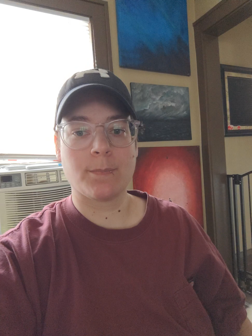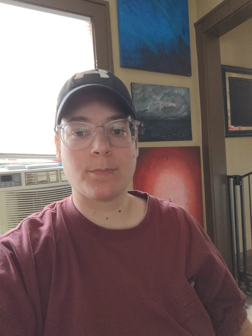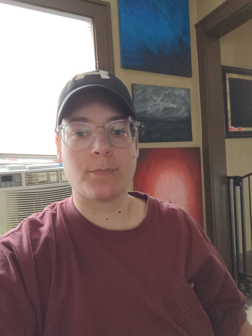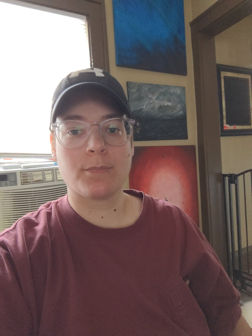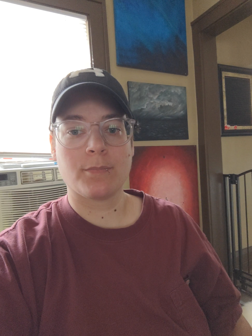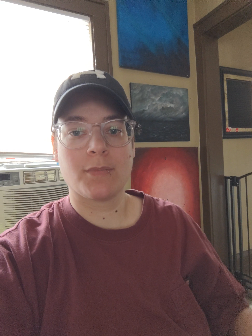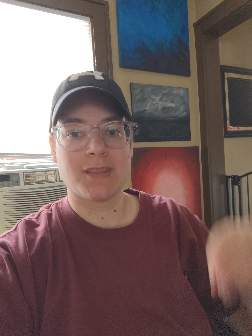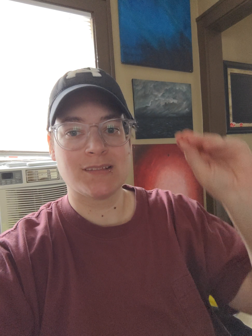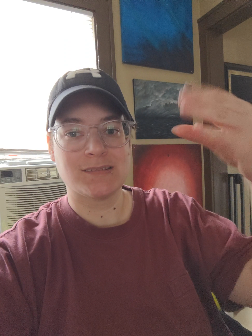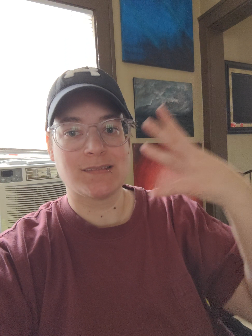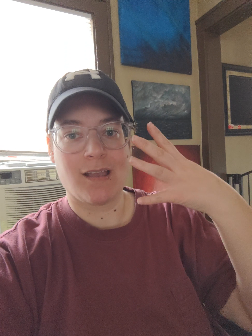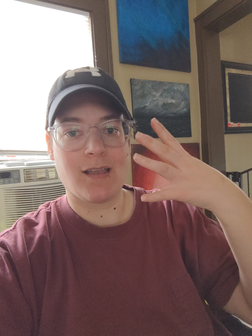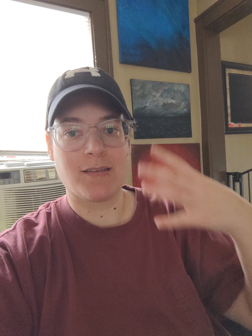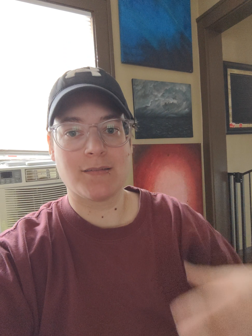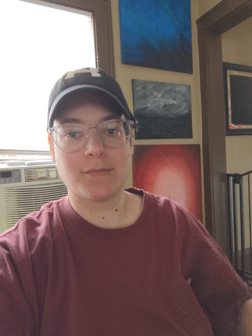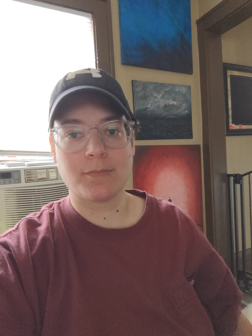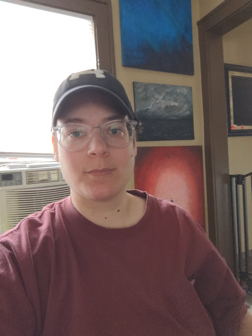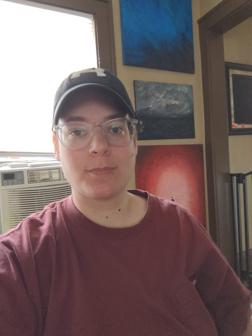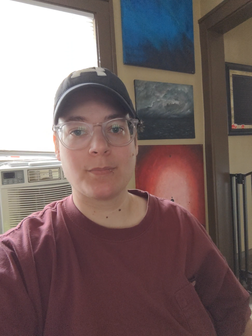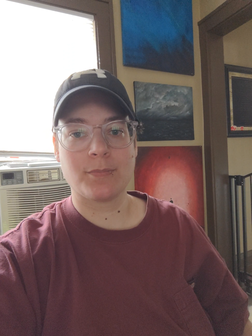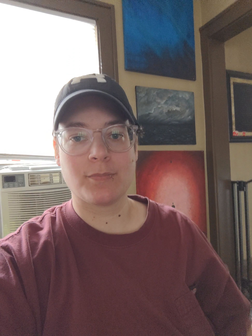sun